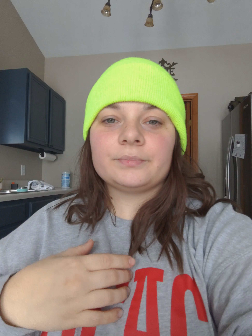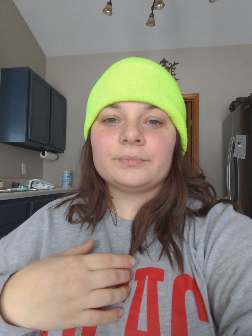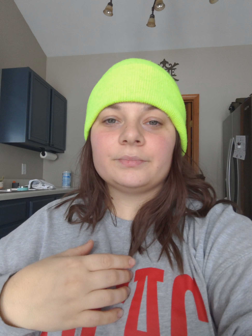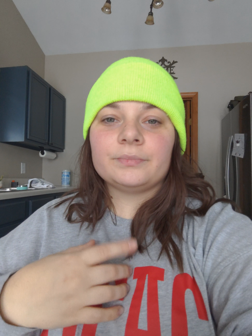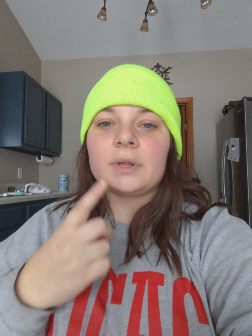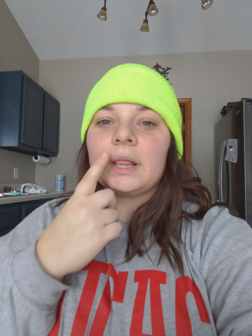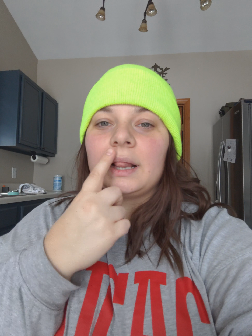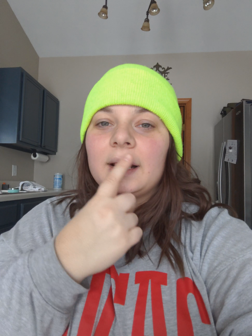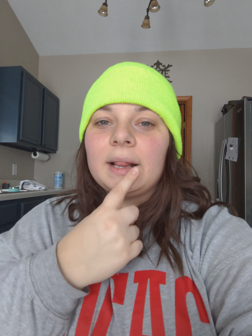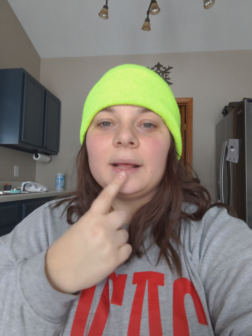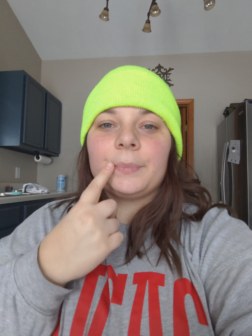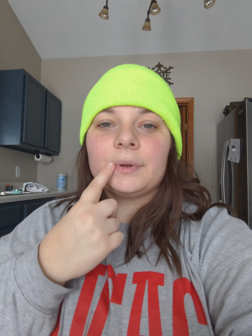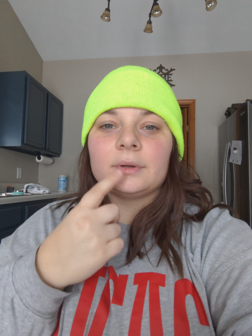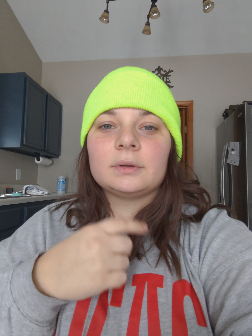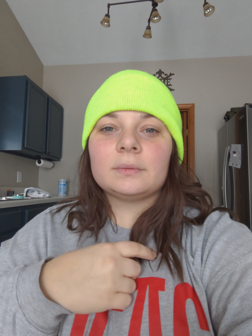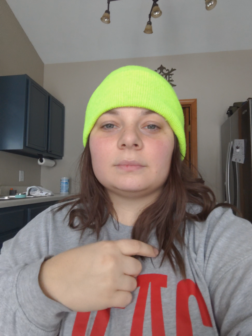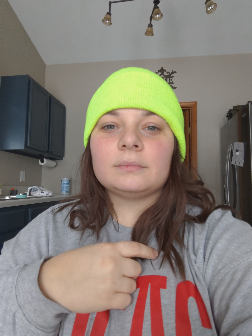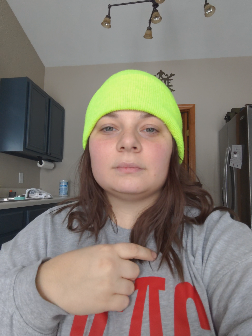lips